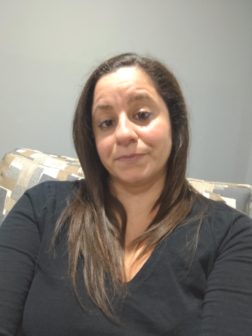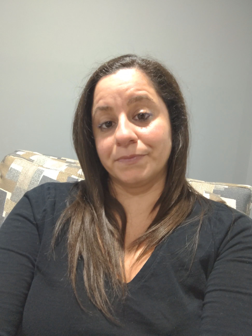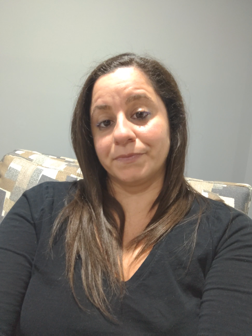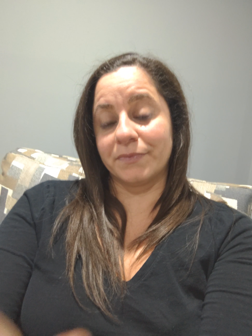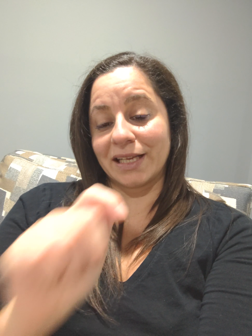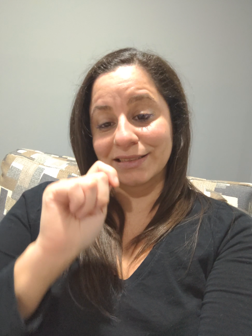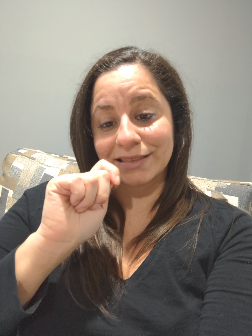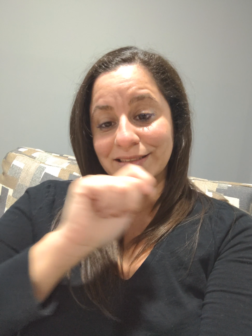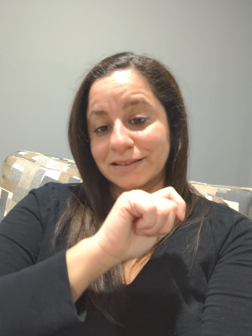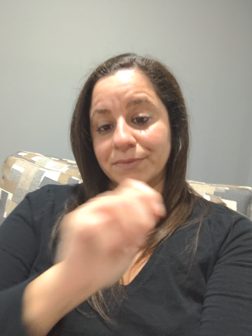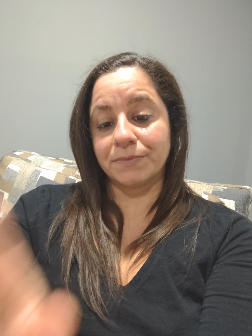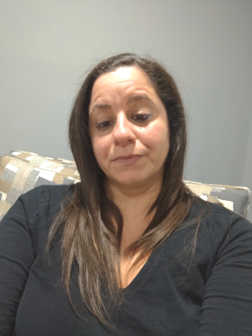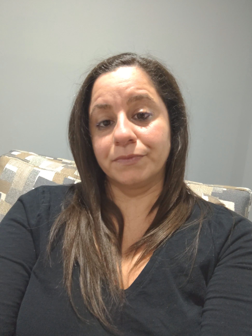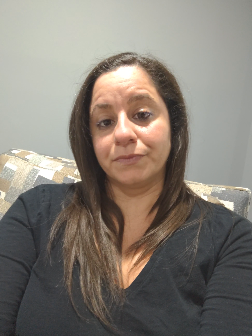carrot